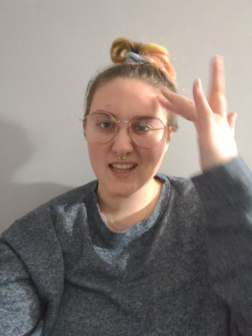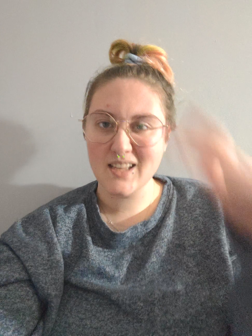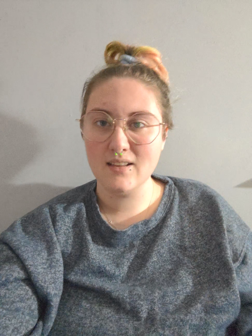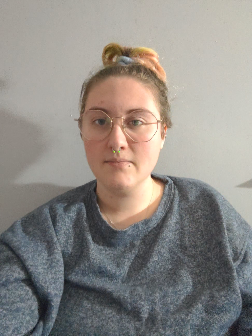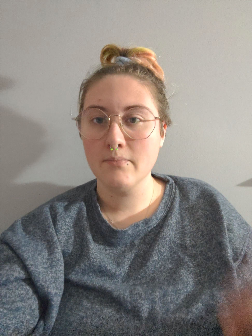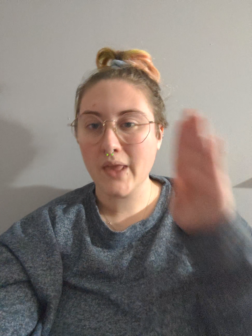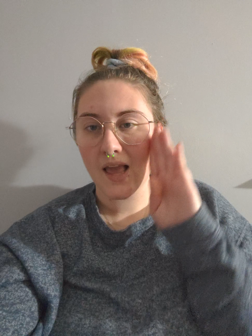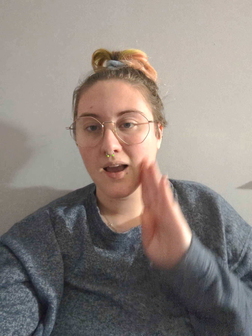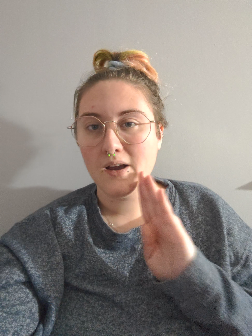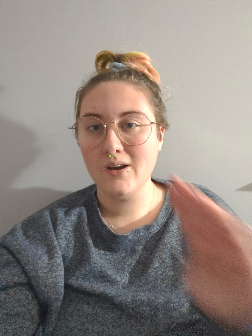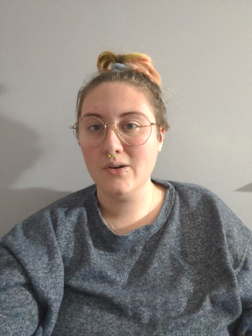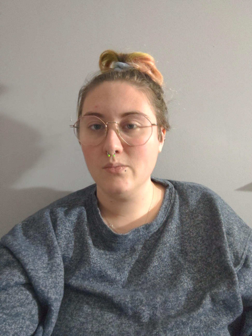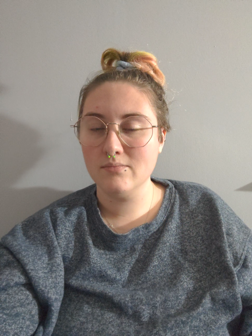brown